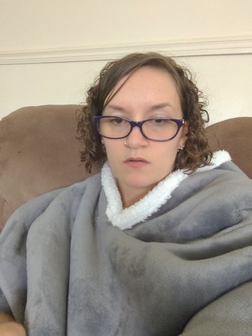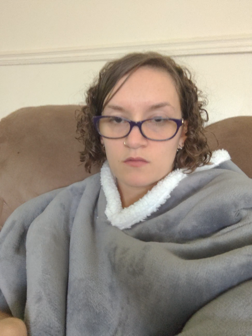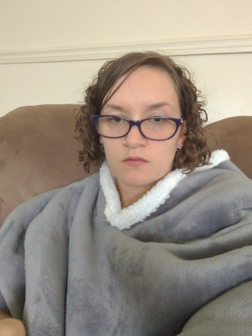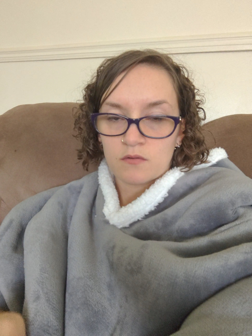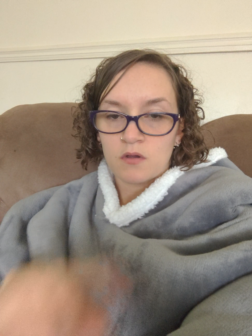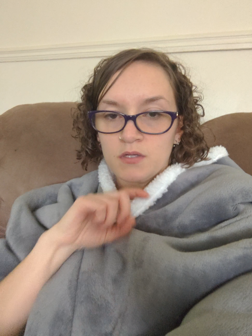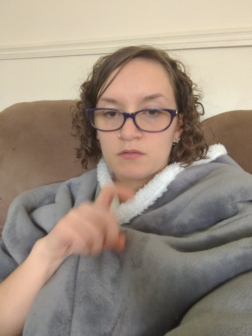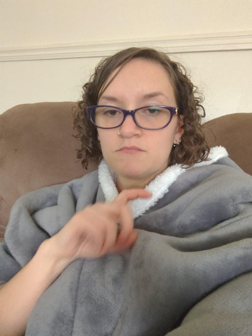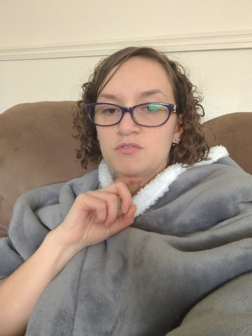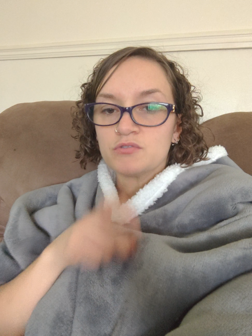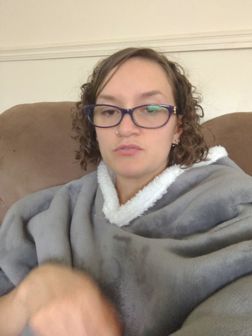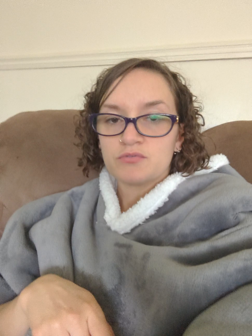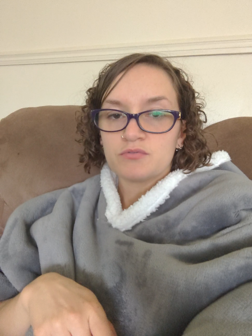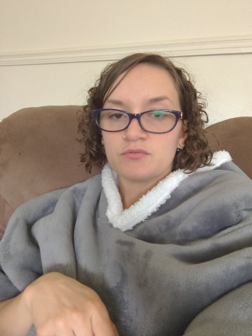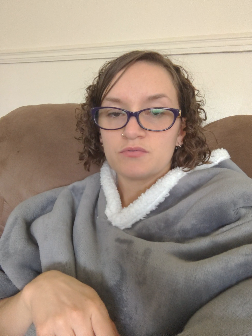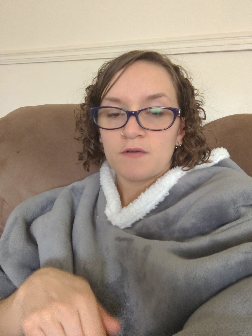garbage